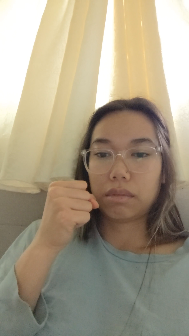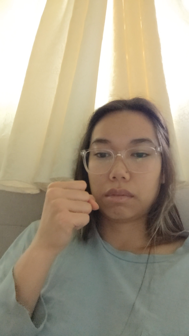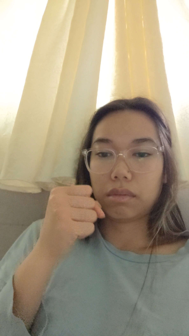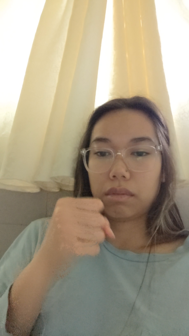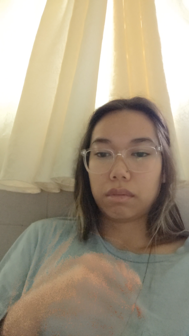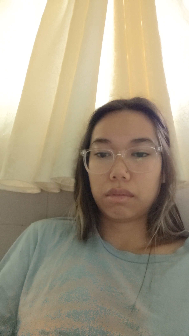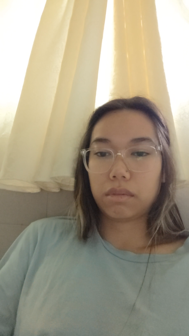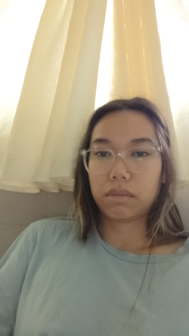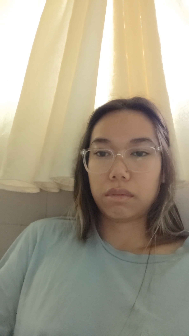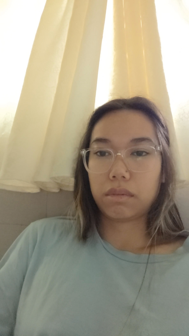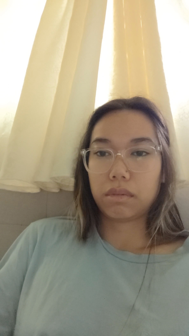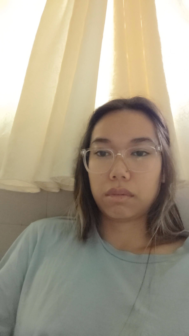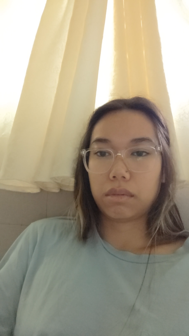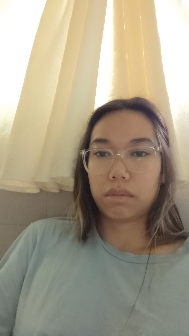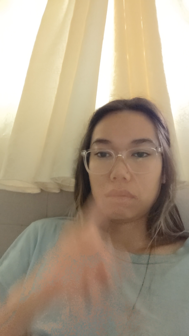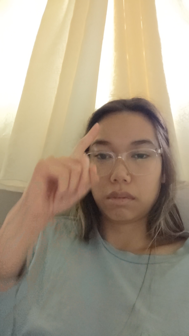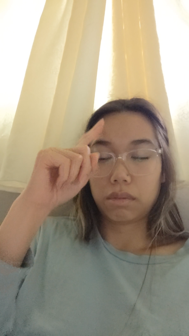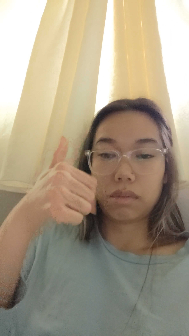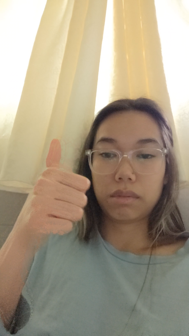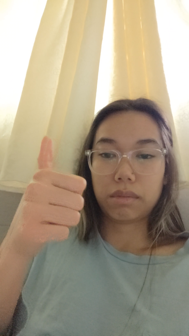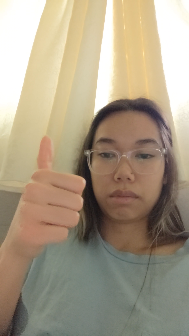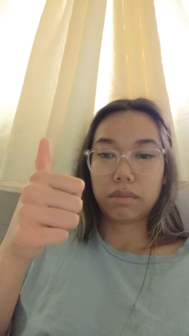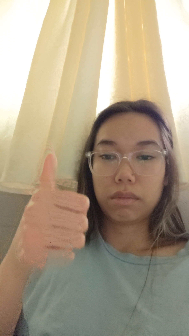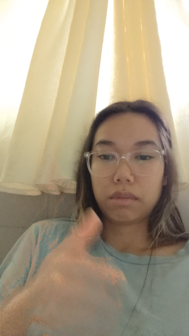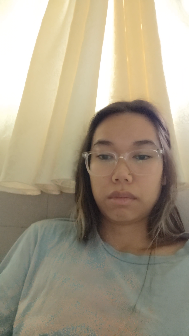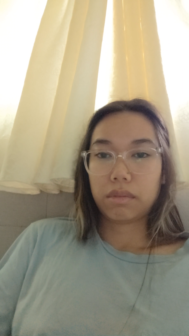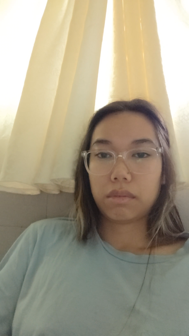dime